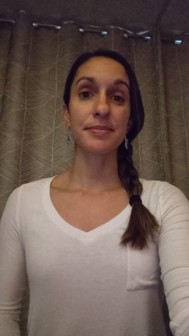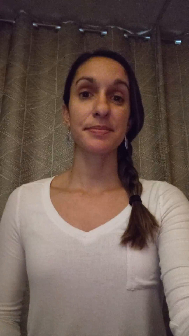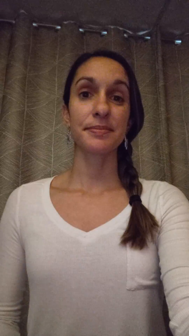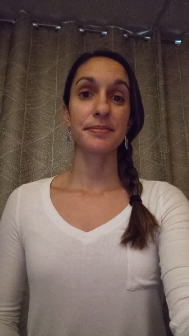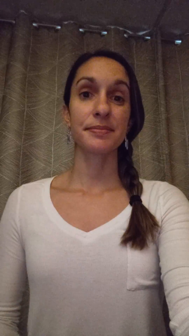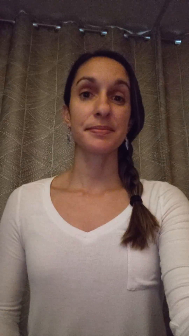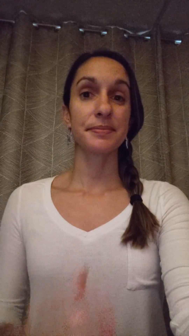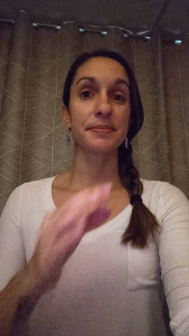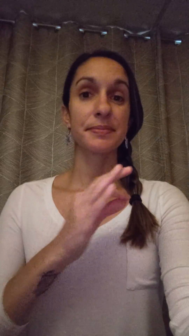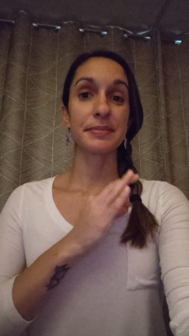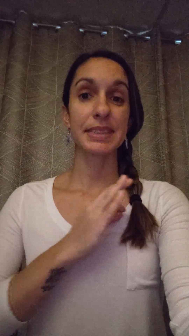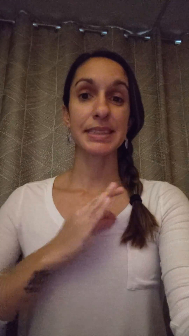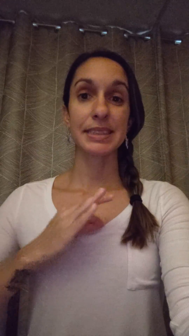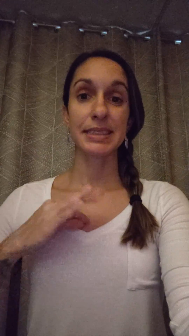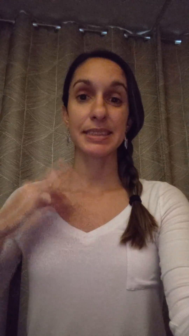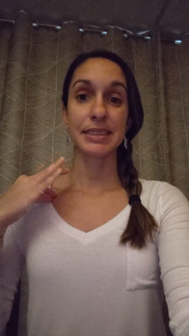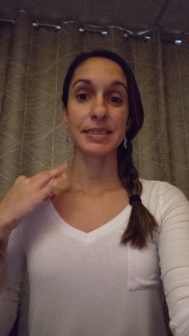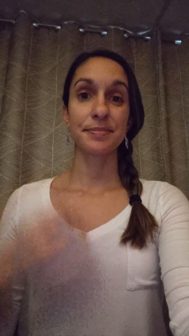beads